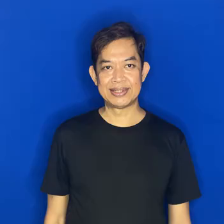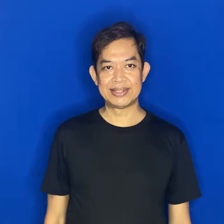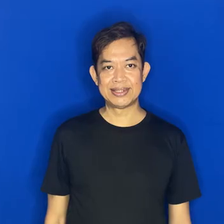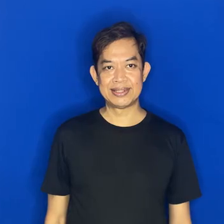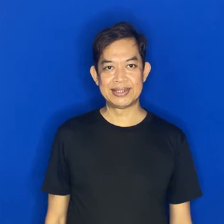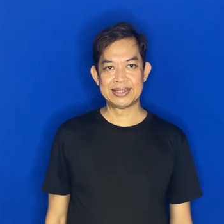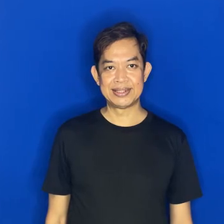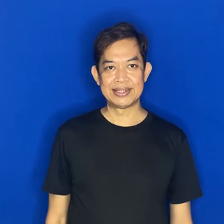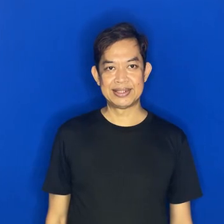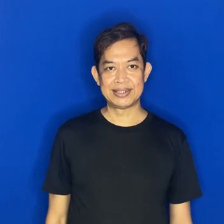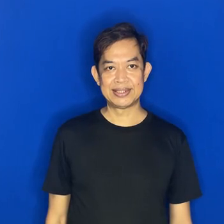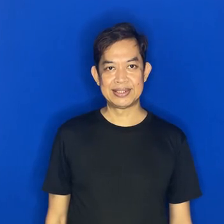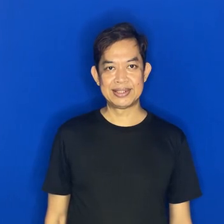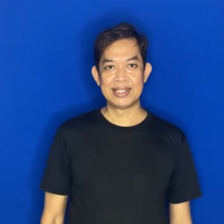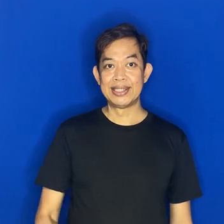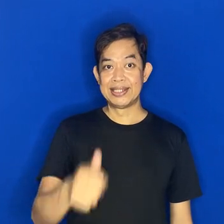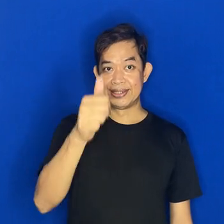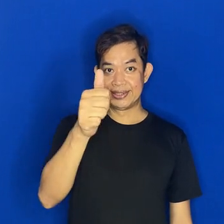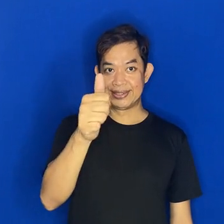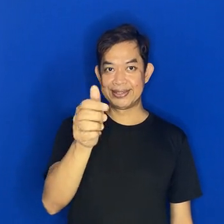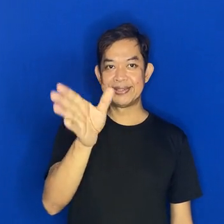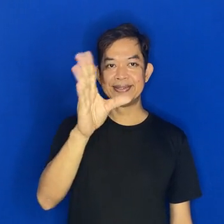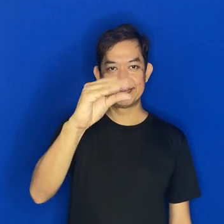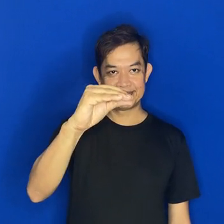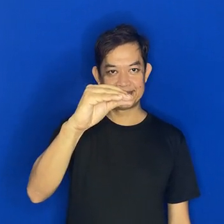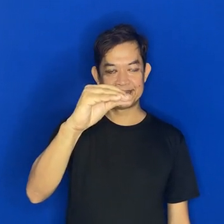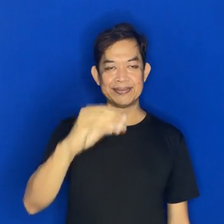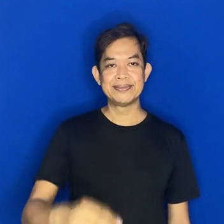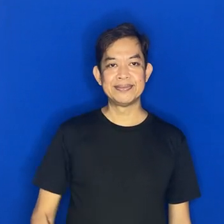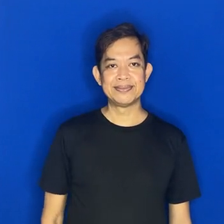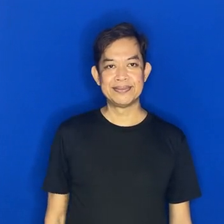good evening